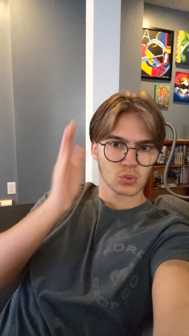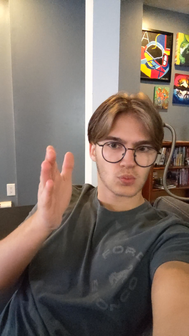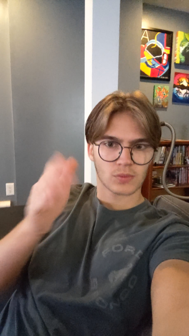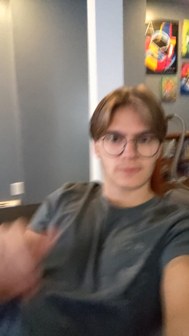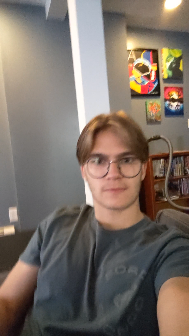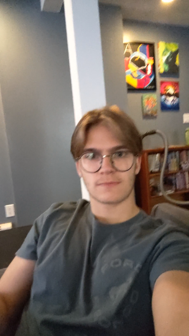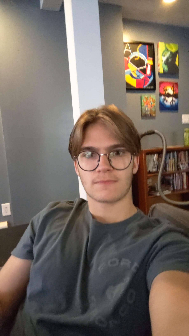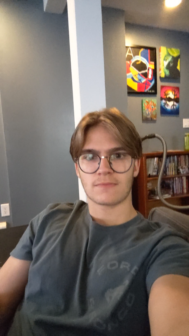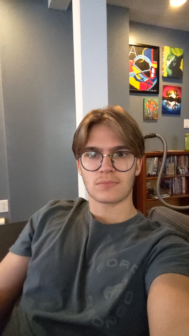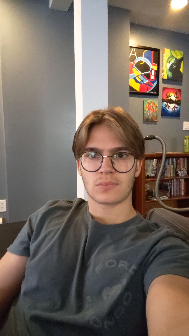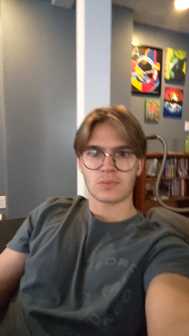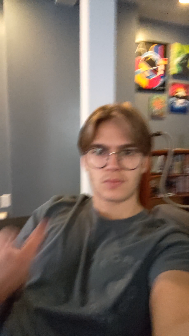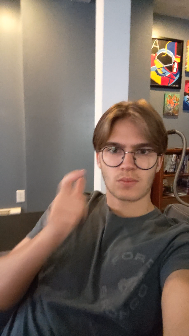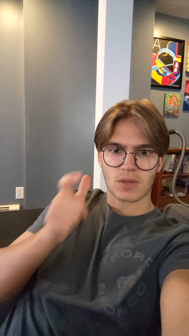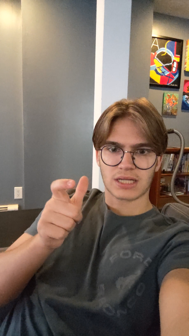run